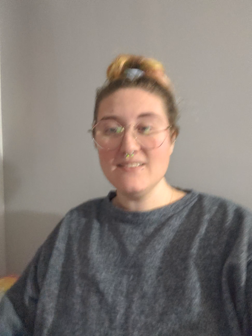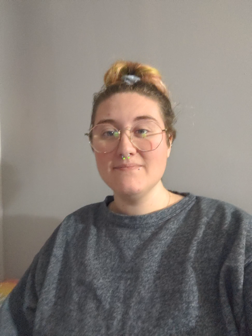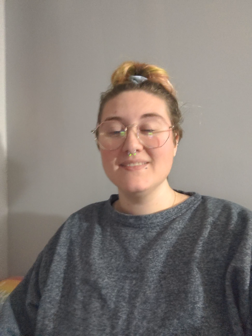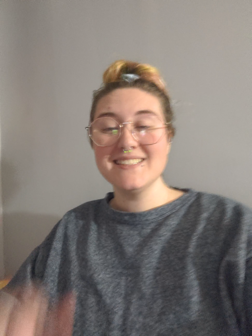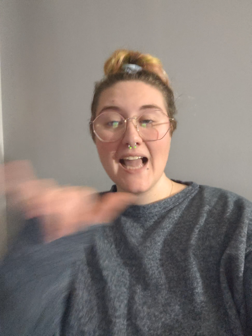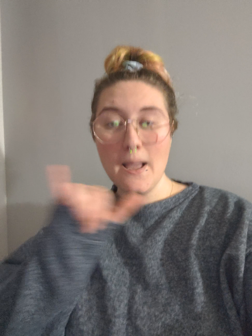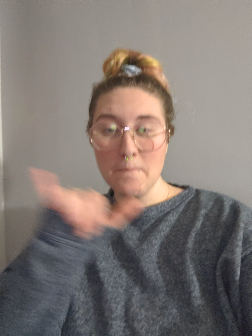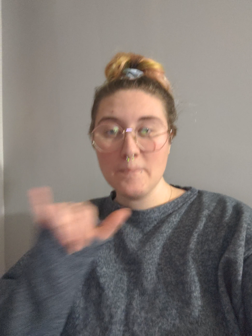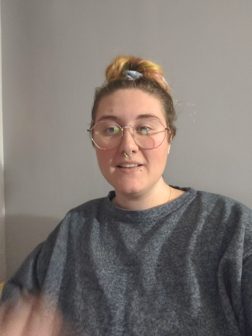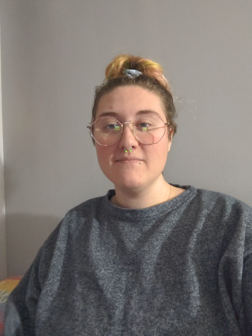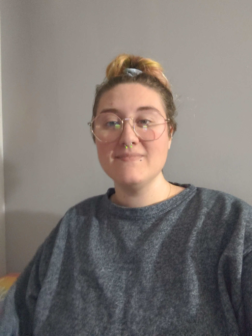same